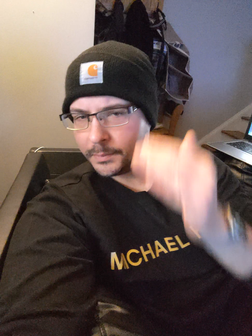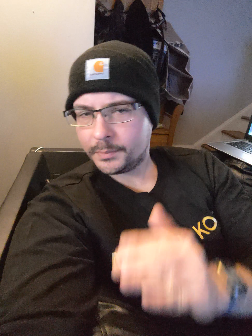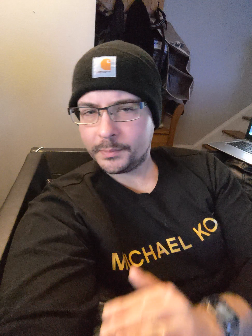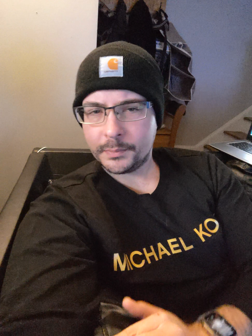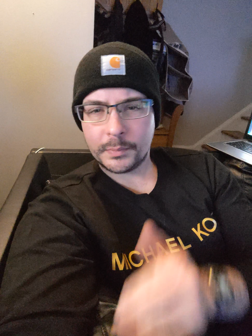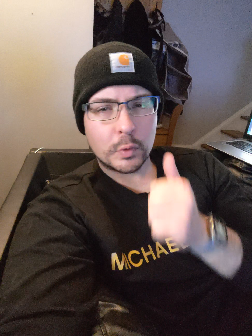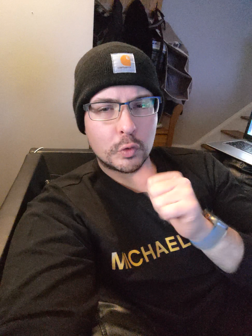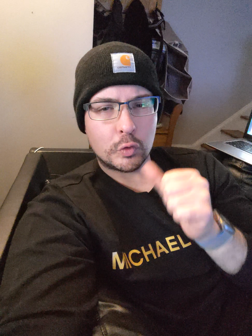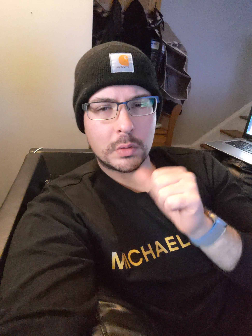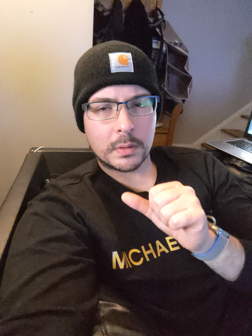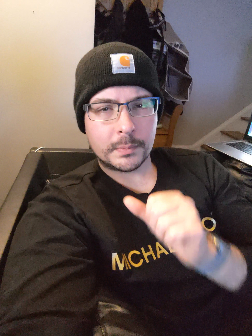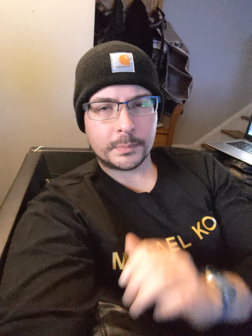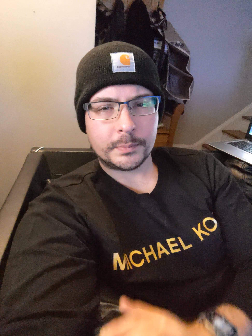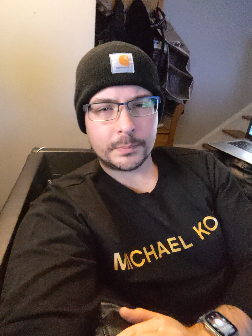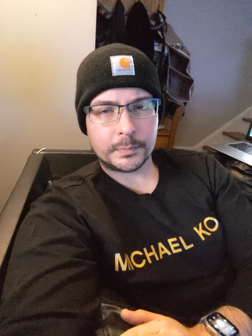girl